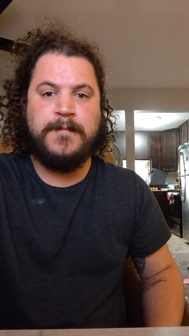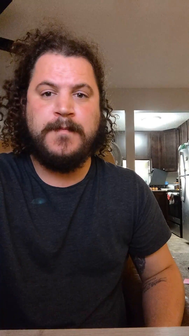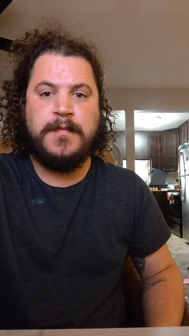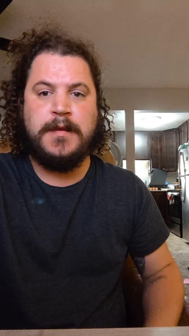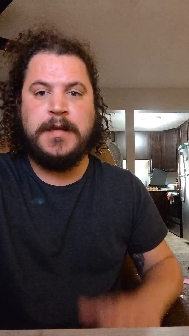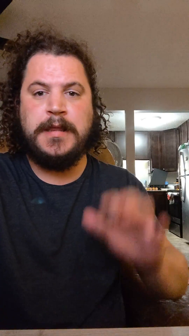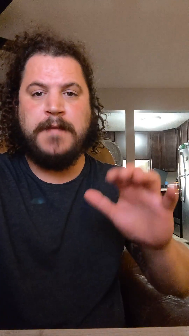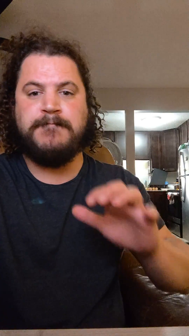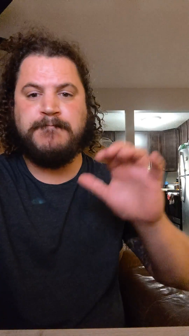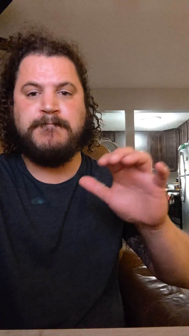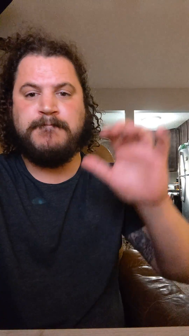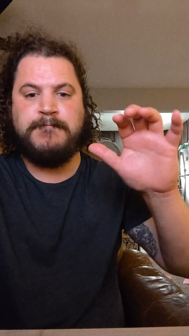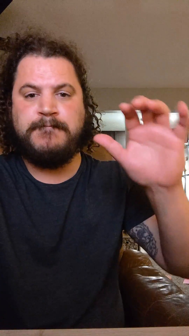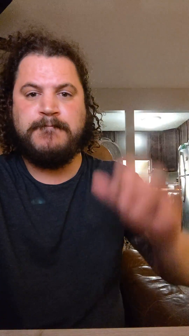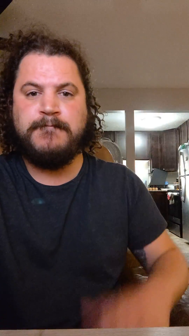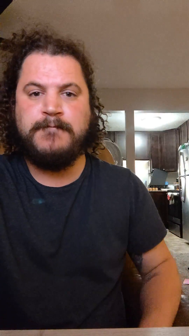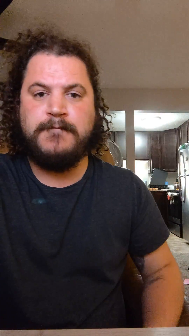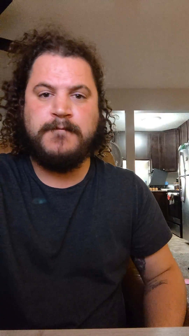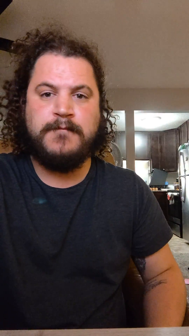climb